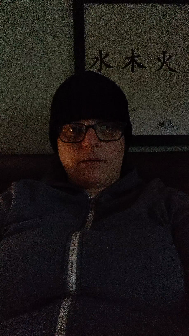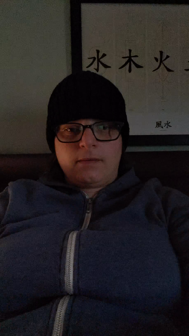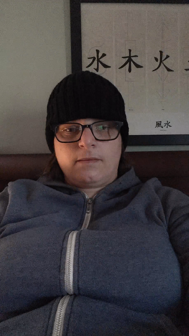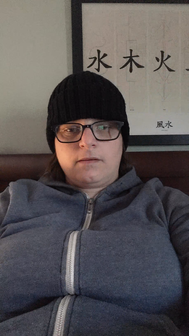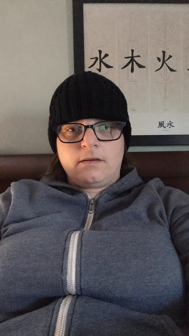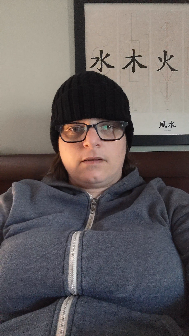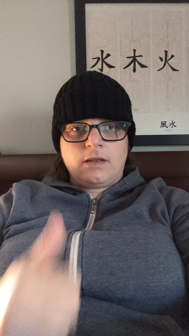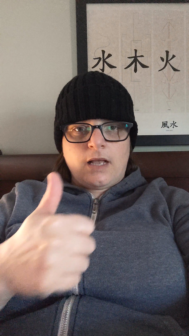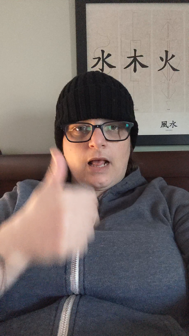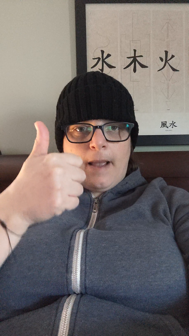help